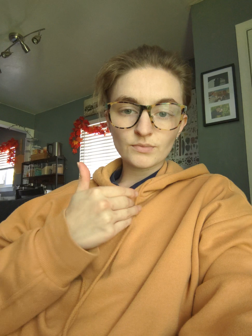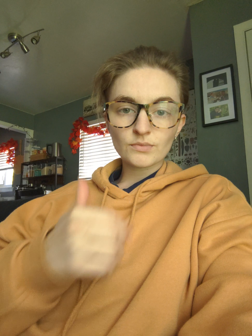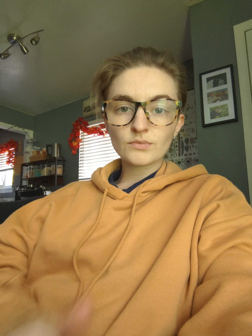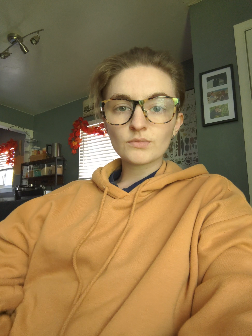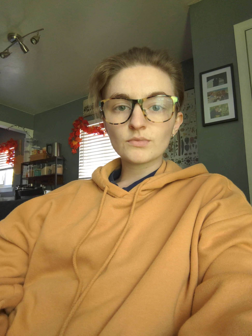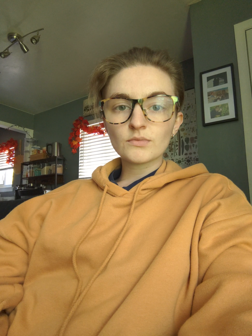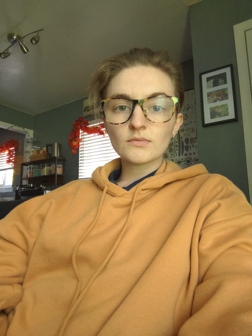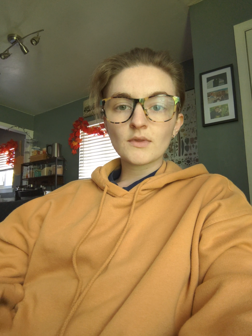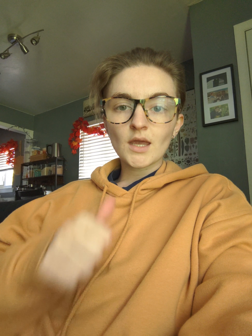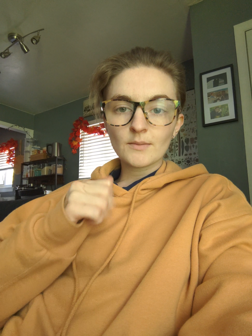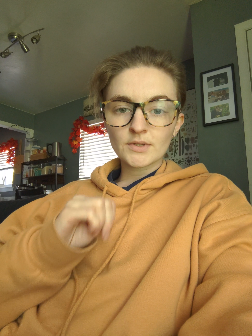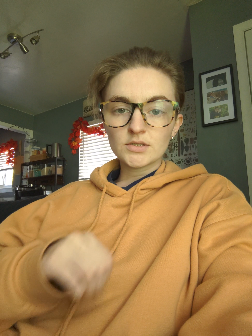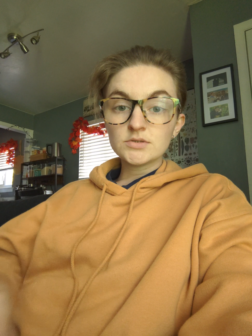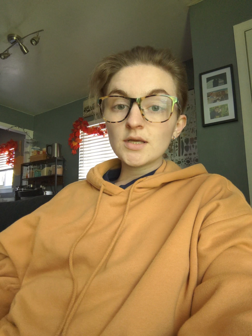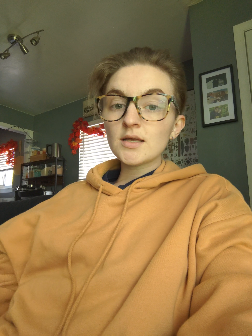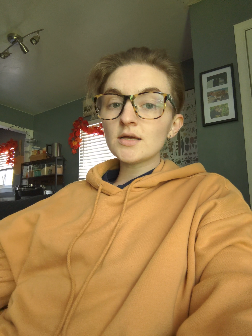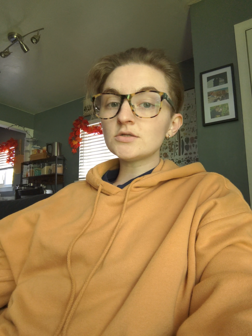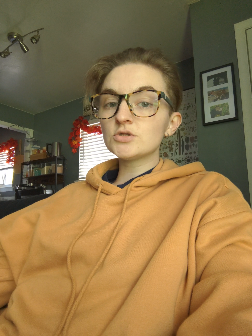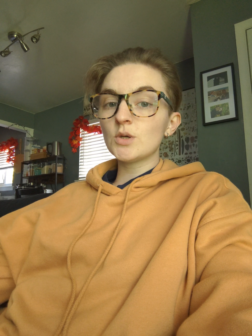am